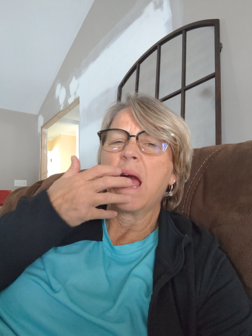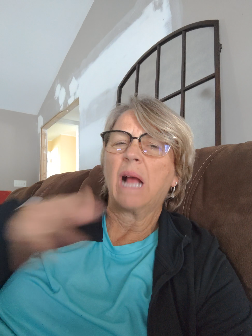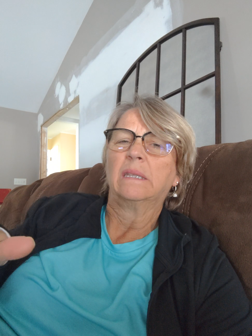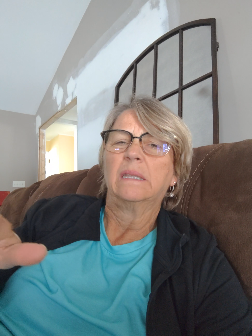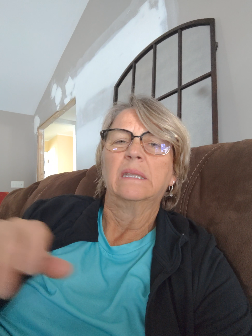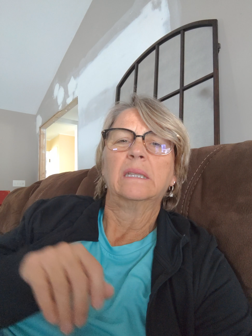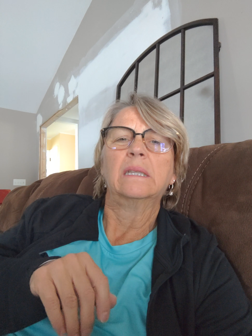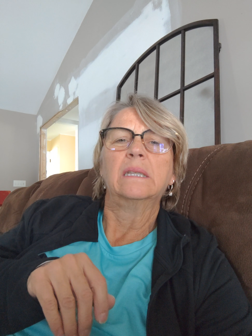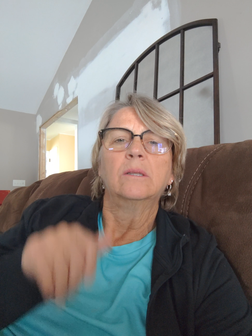hot